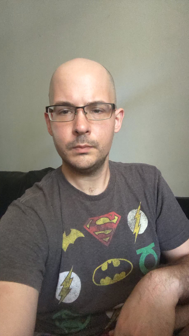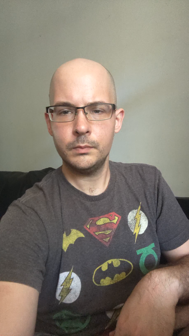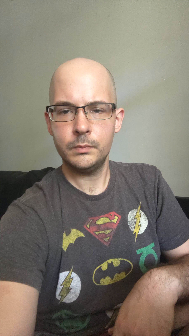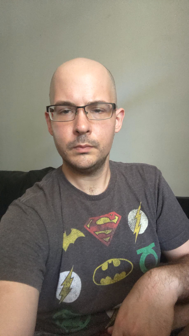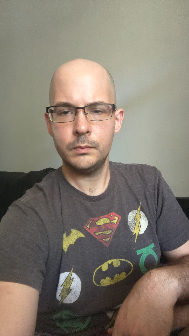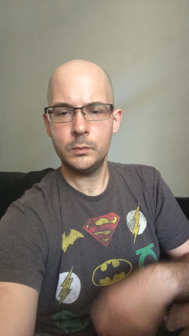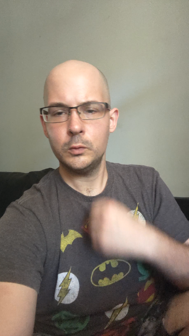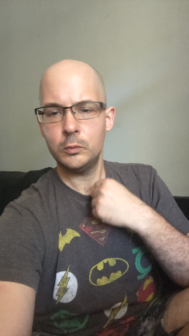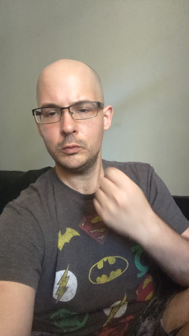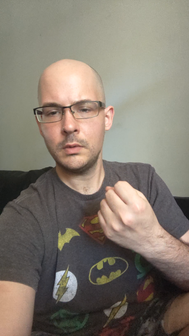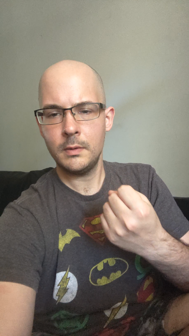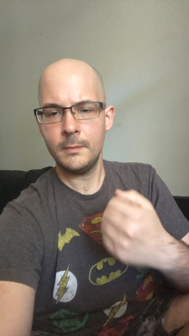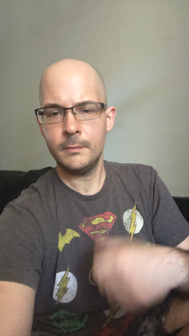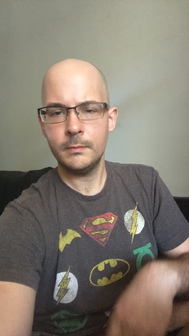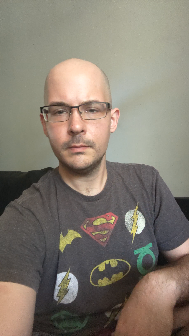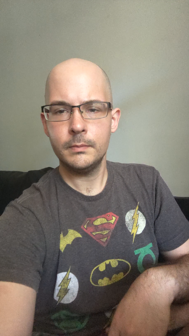drive